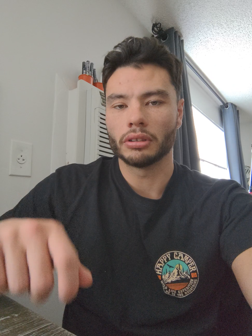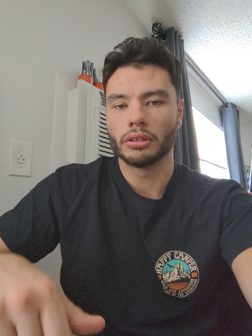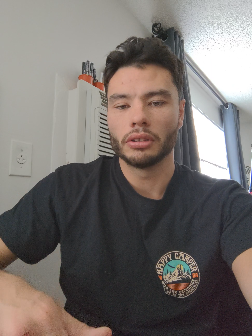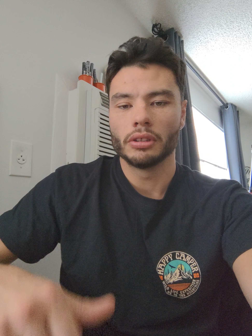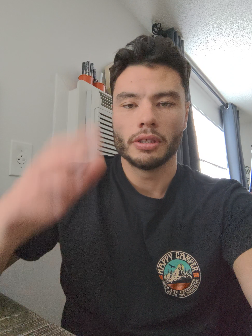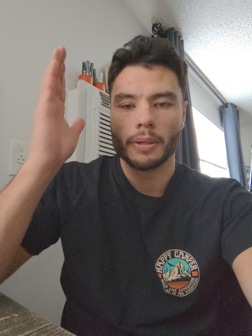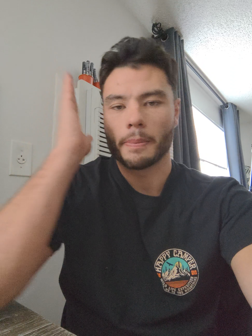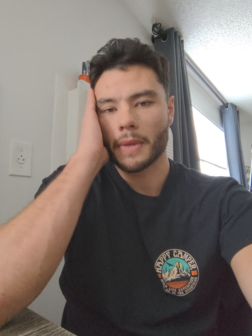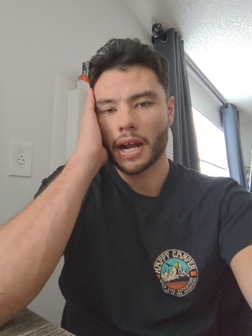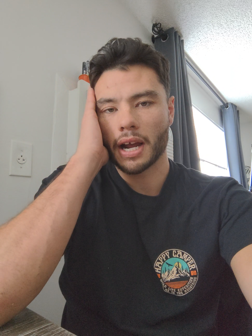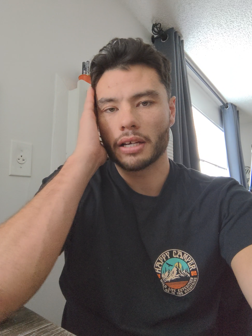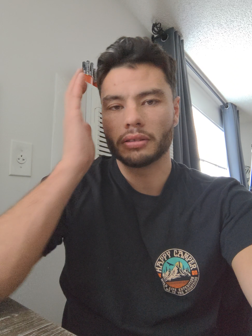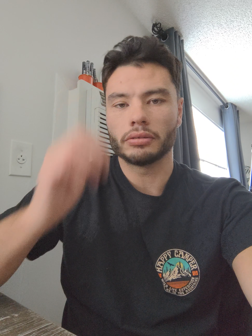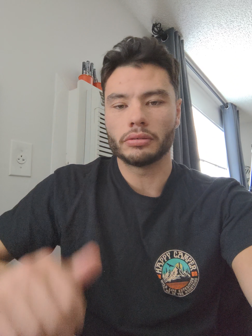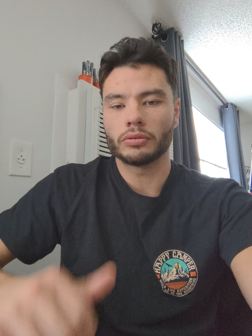bed